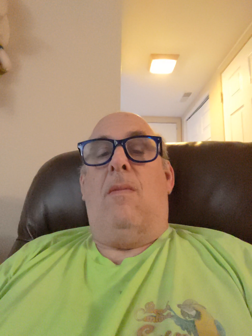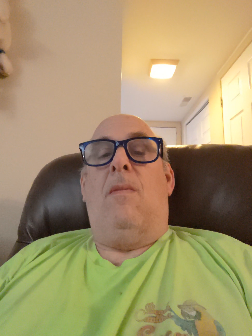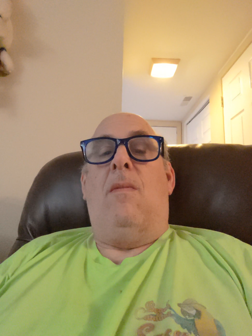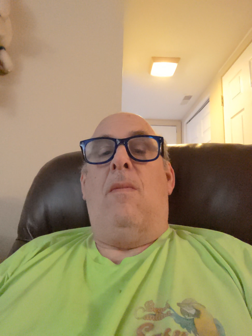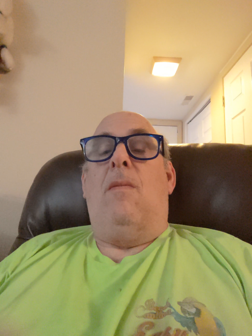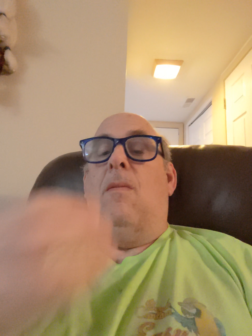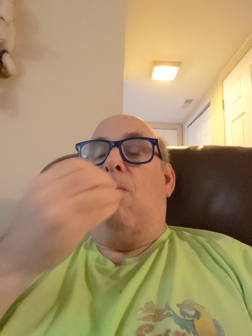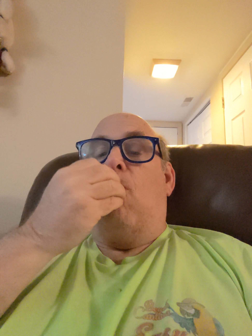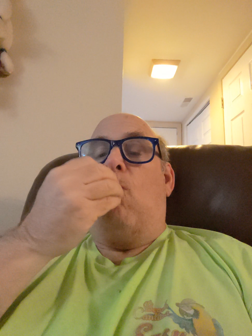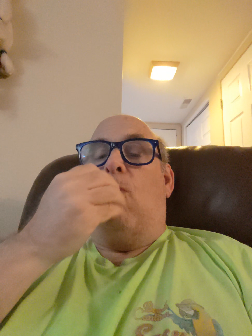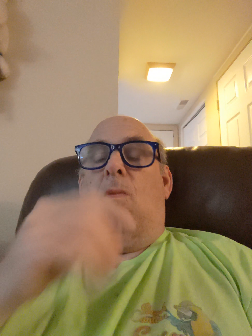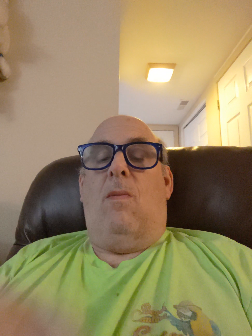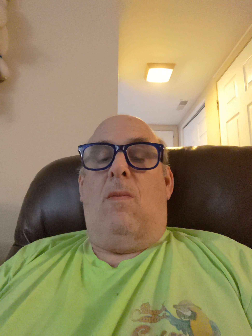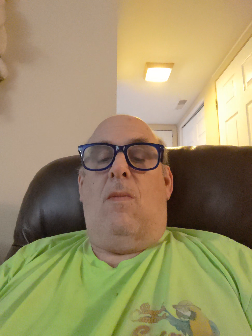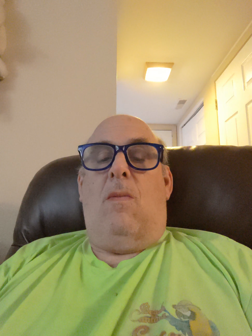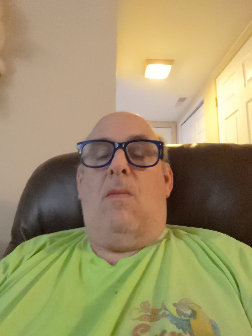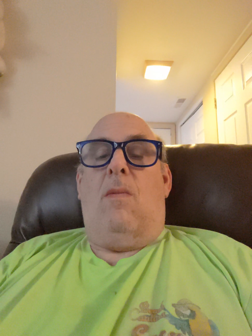food